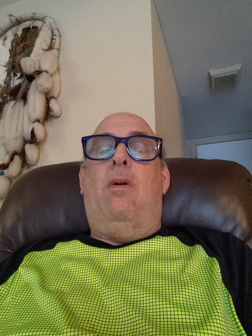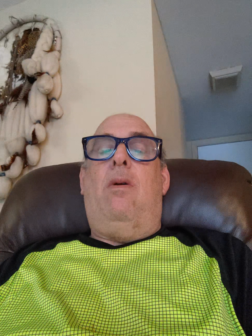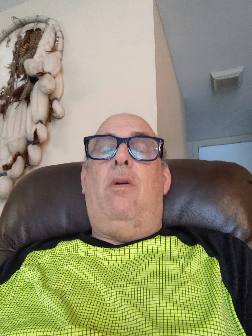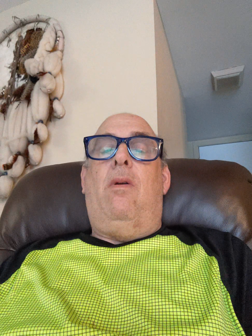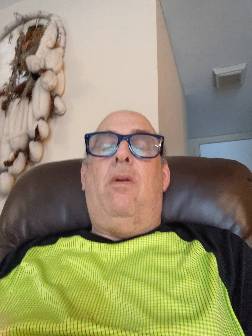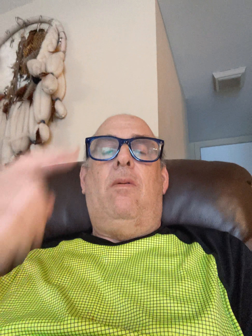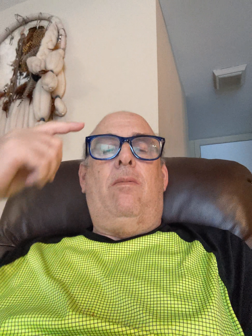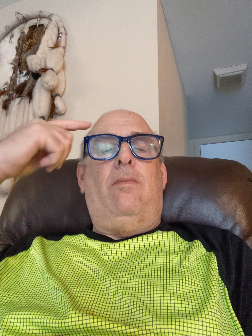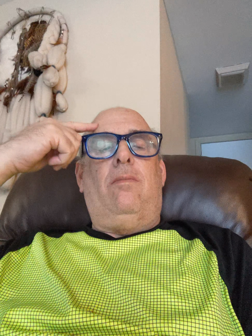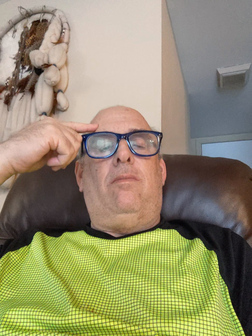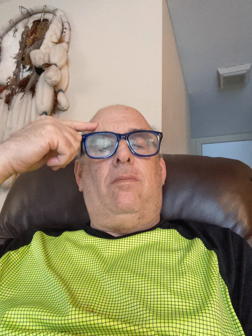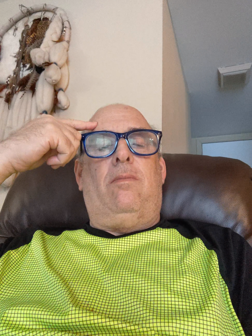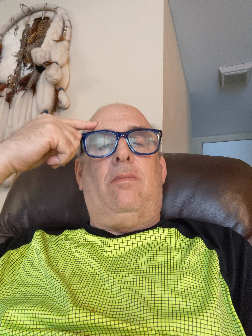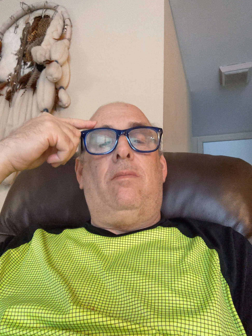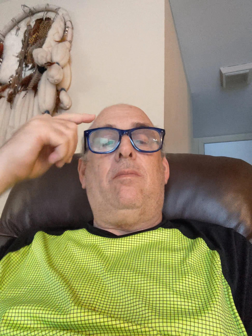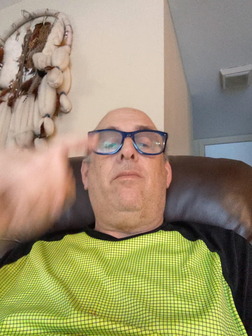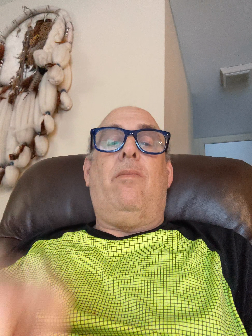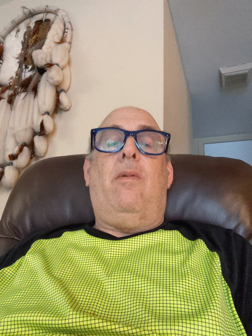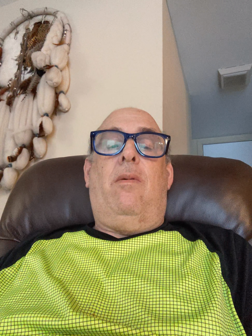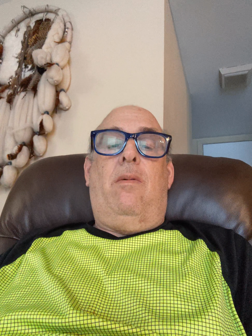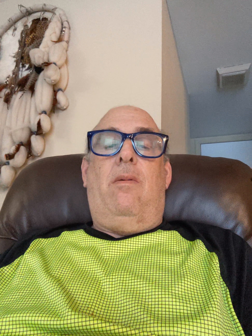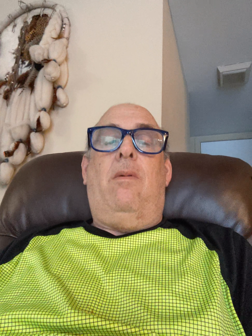think